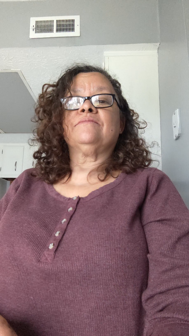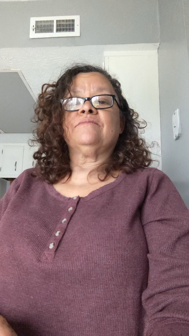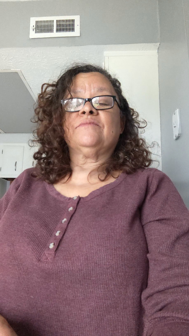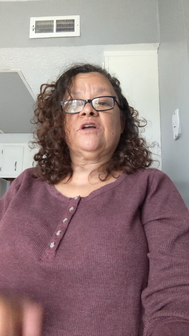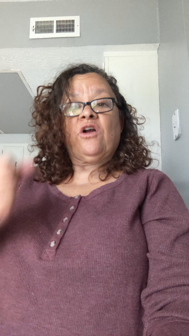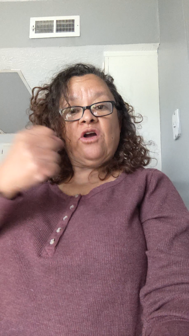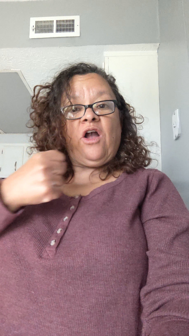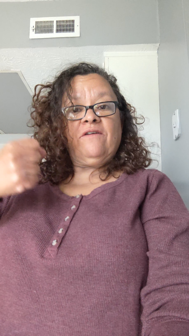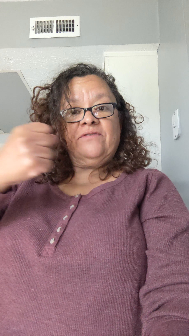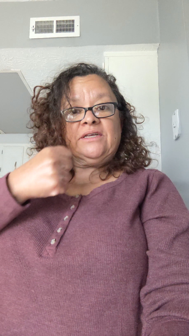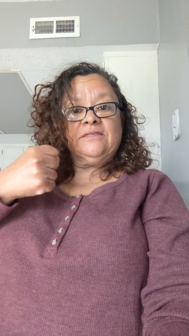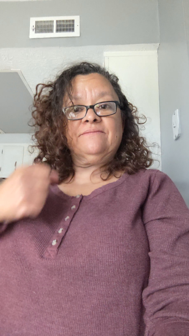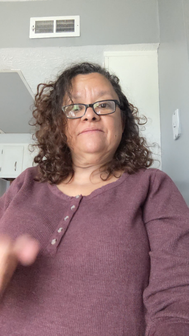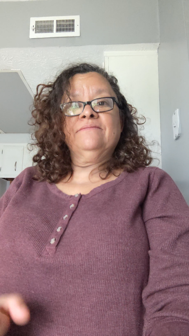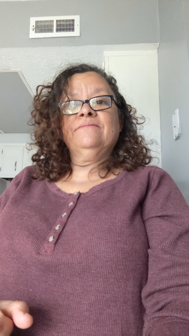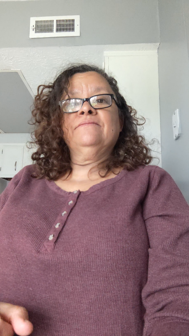coffee